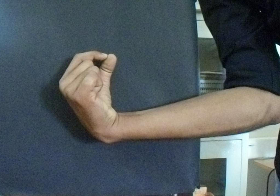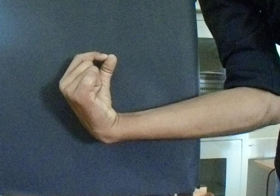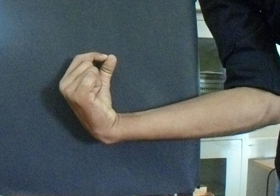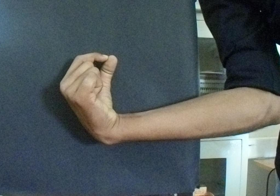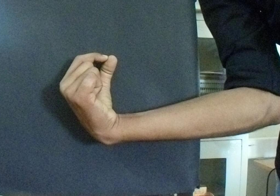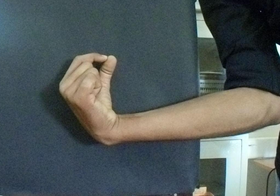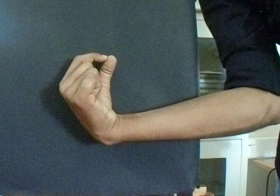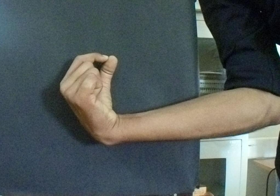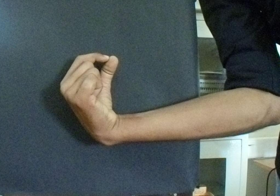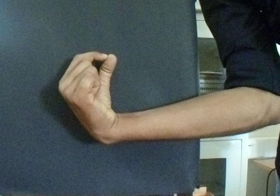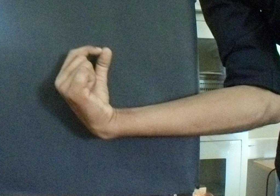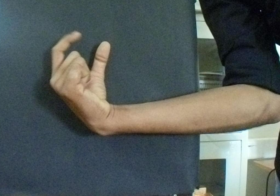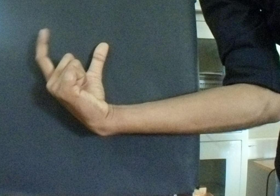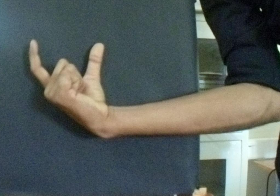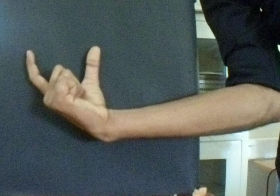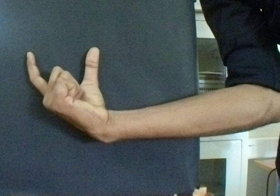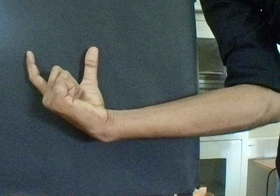thief